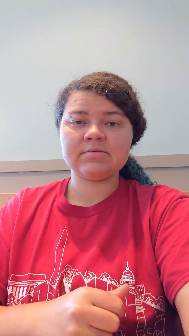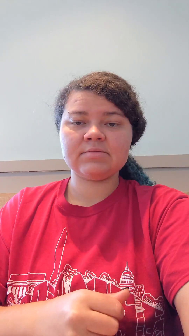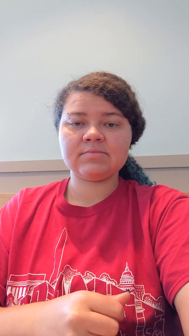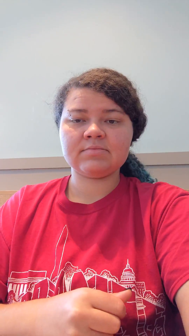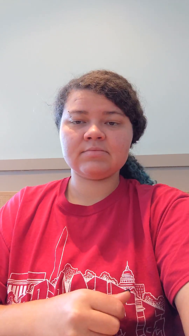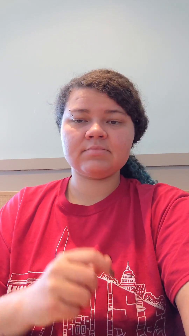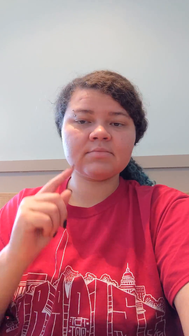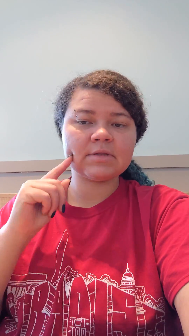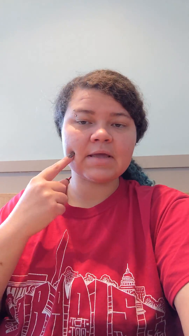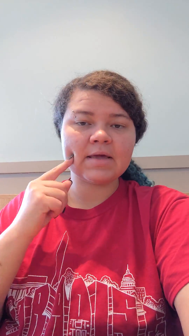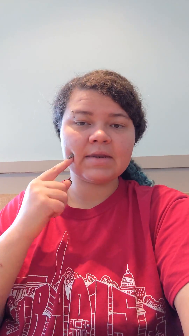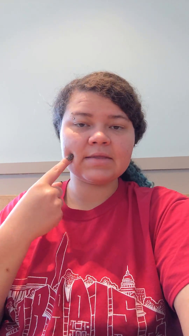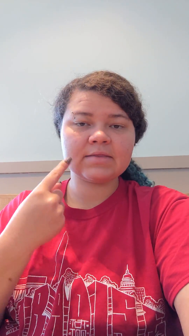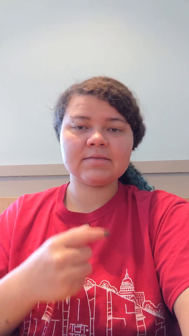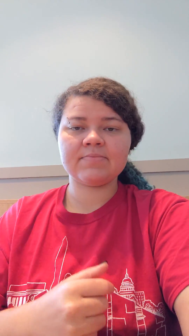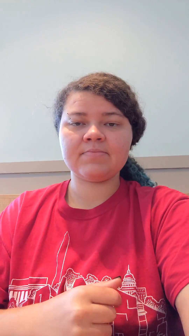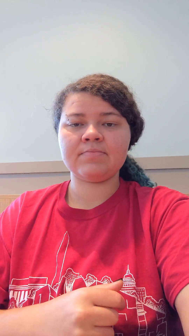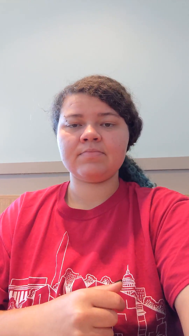candy